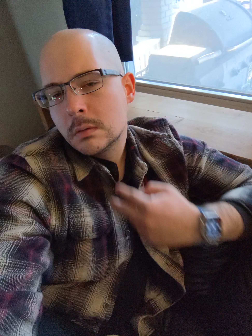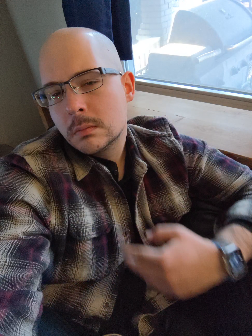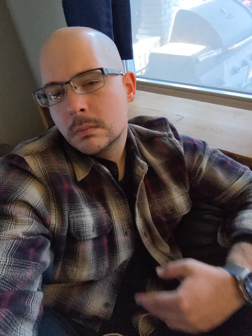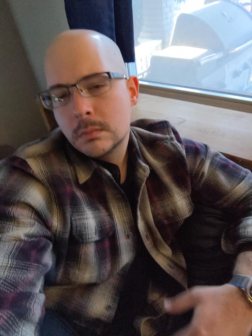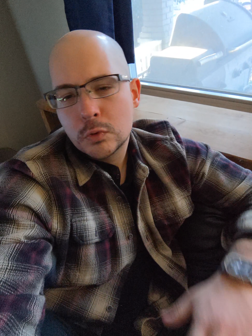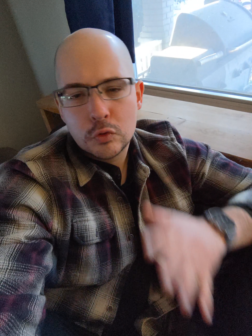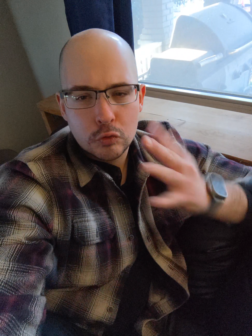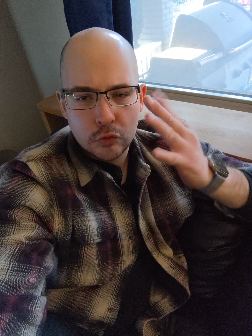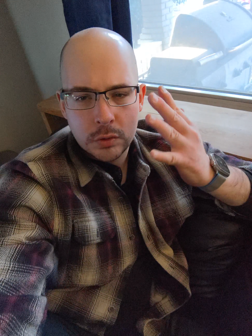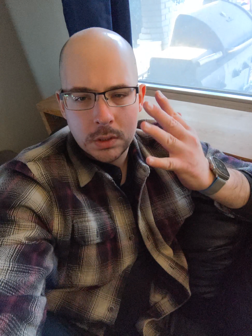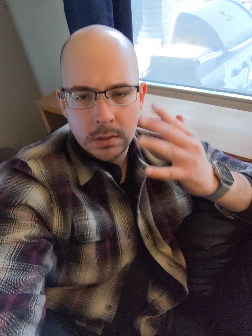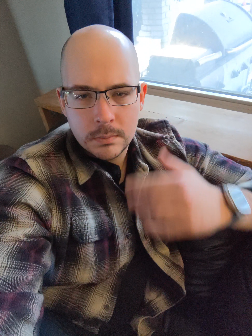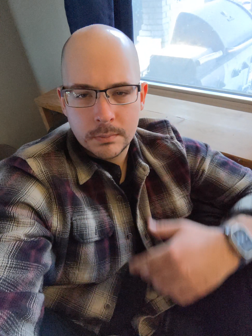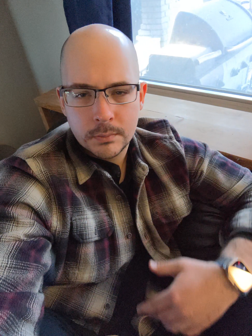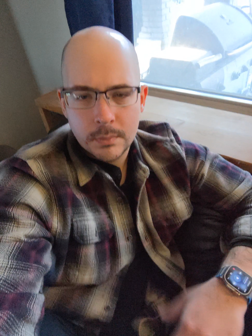tree